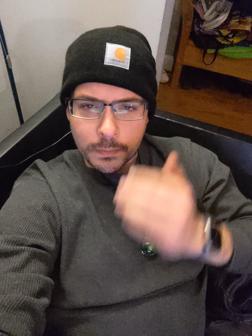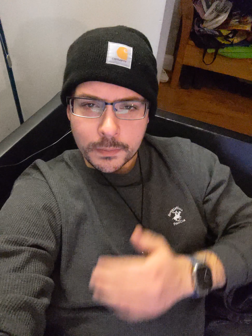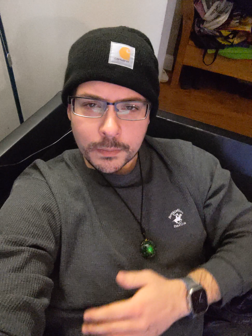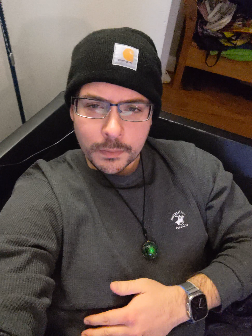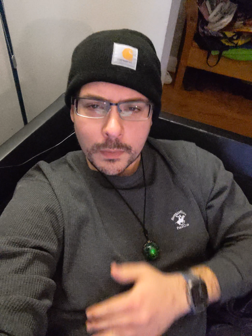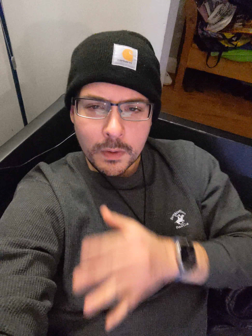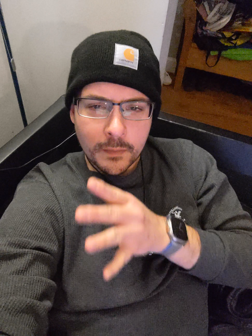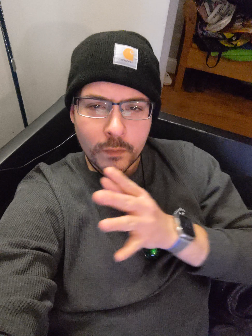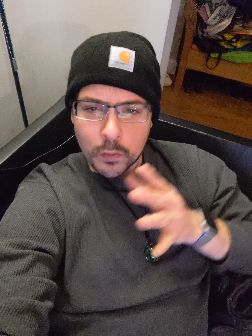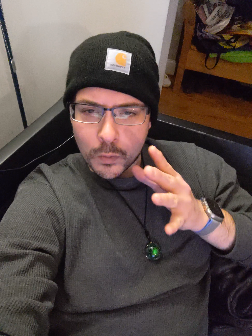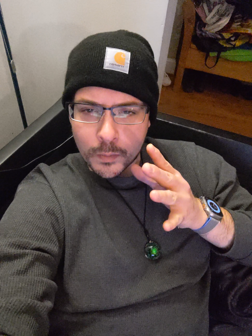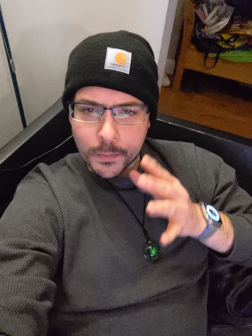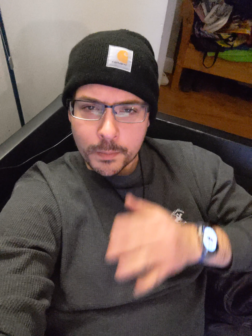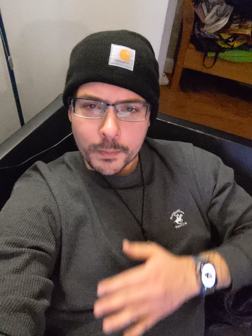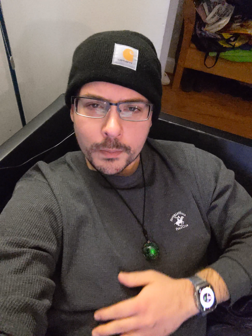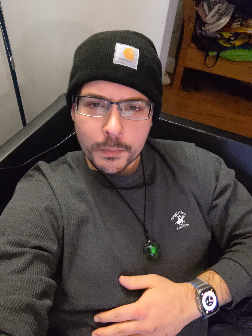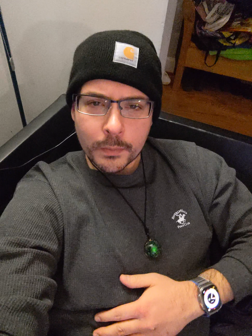farm